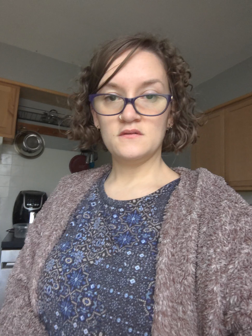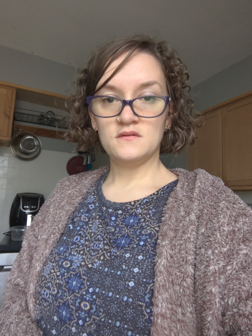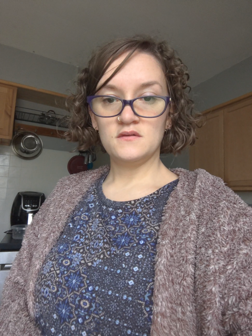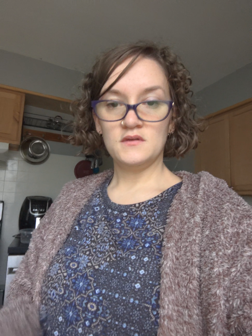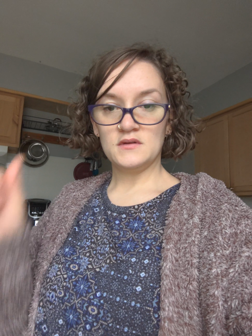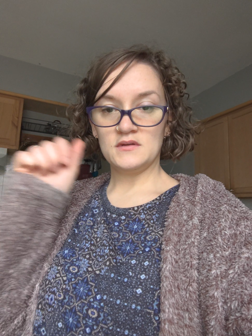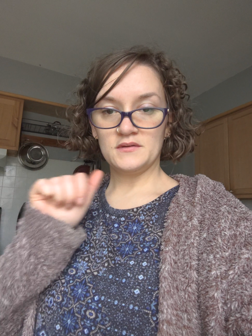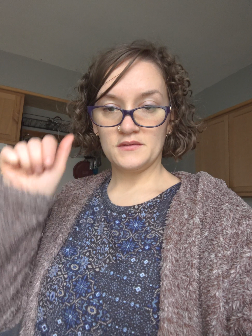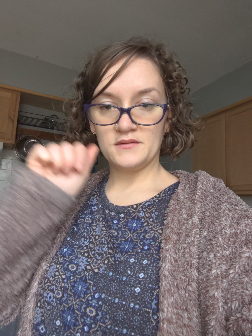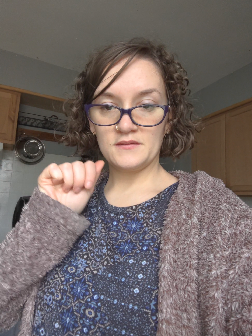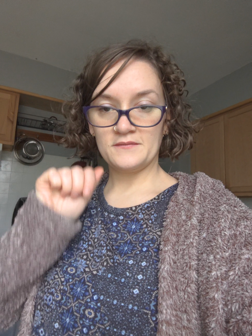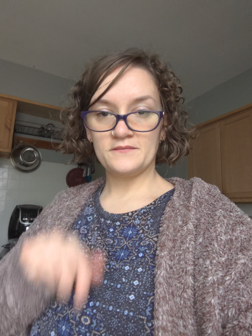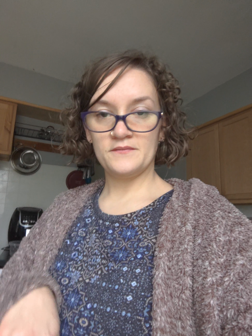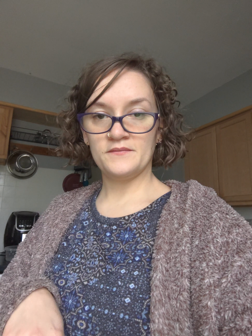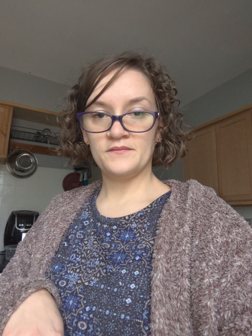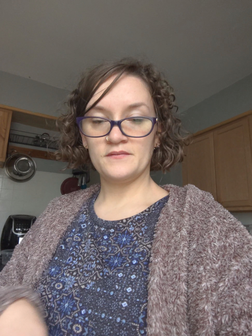aunt